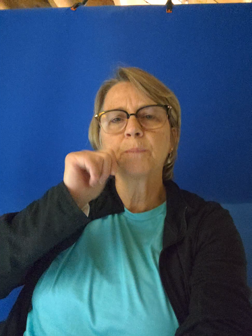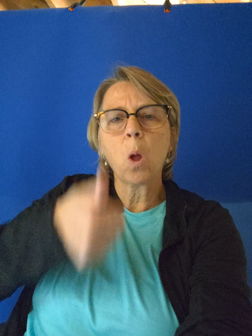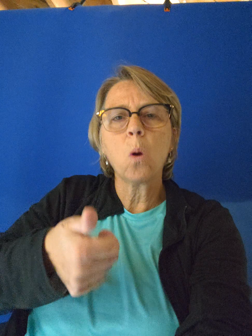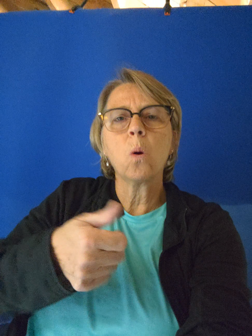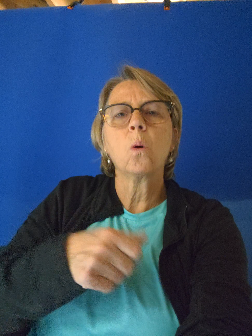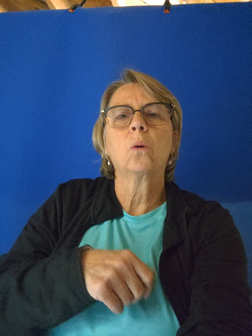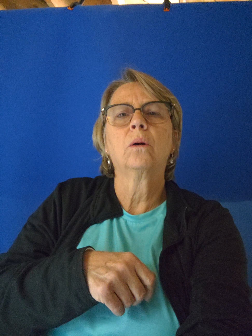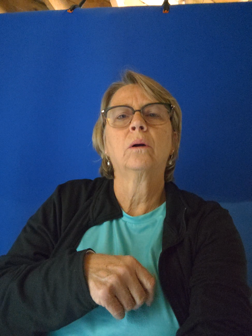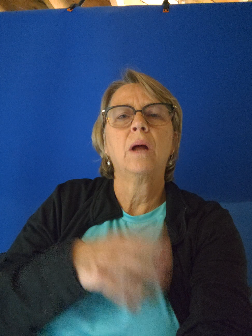tomorrow